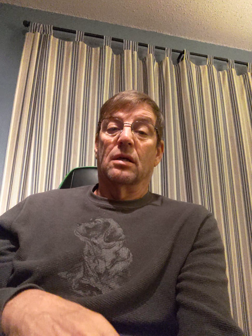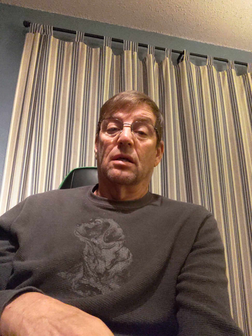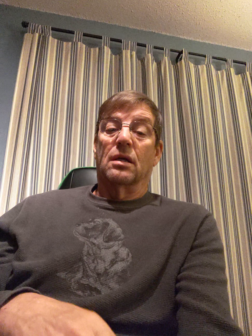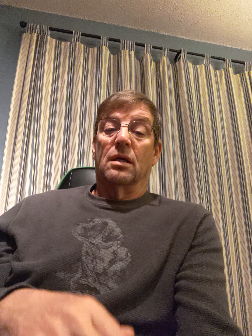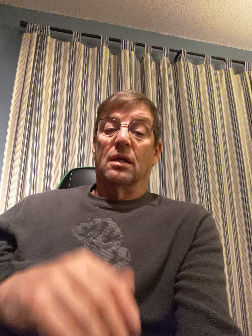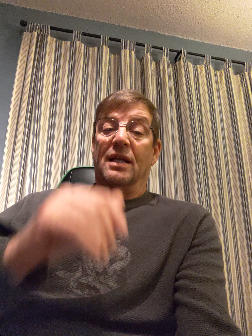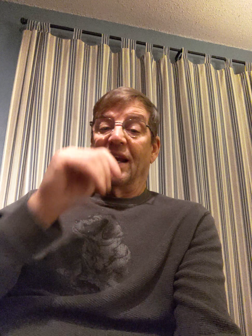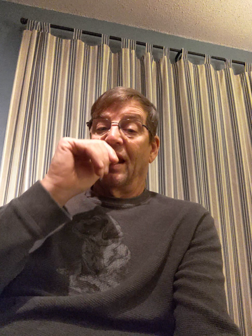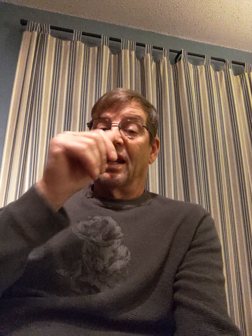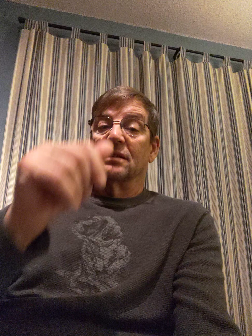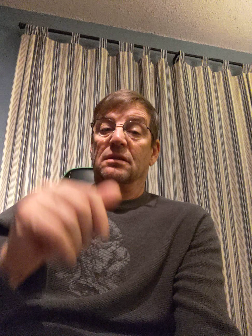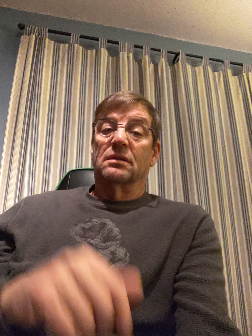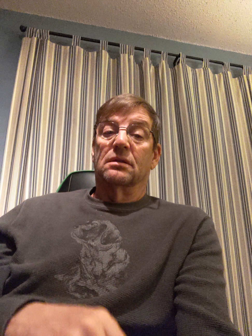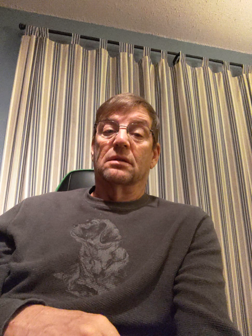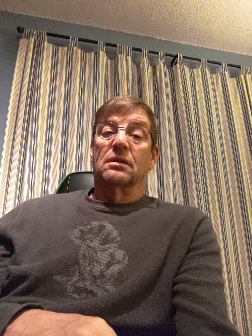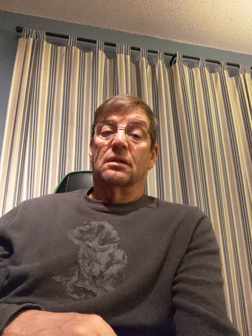nuts